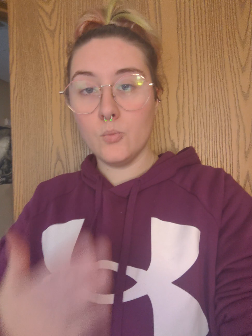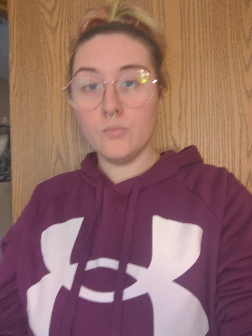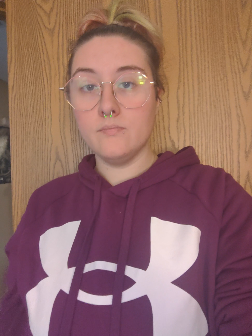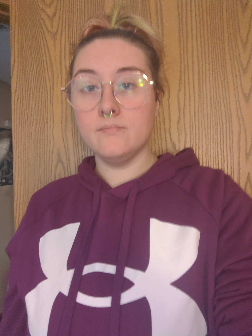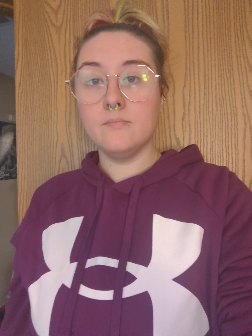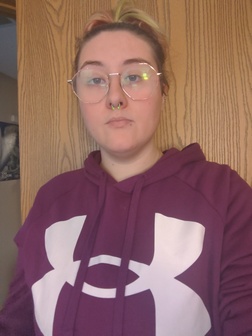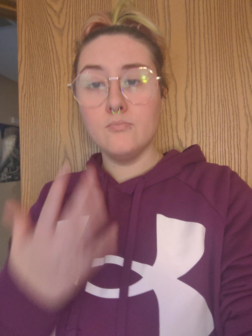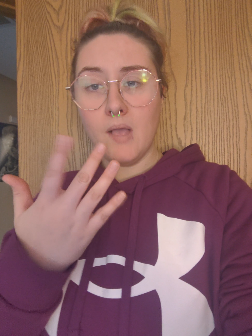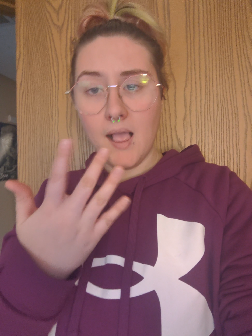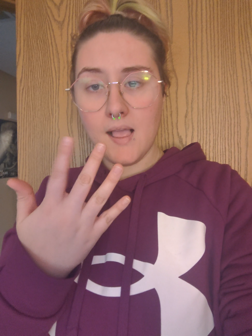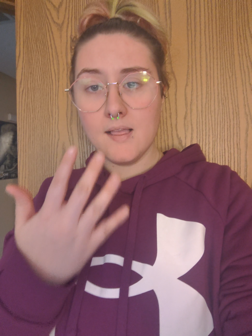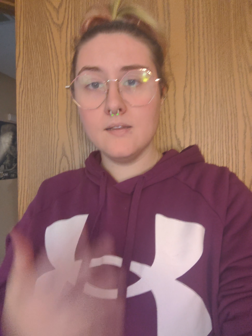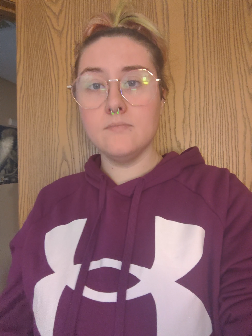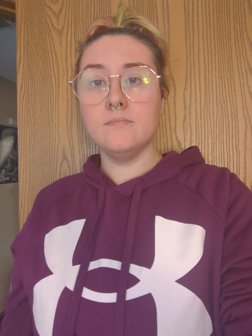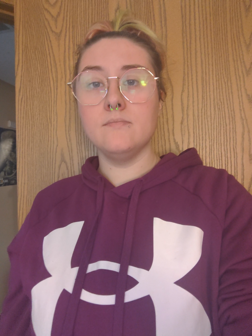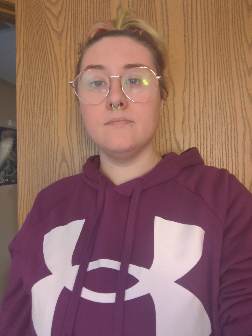wait